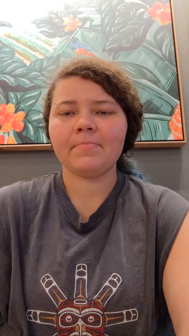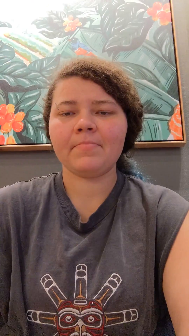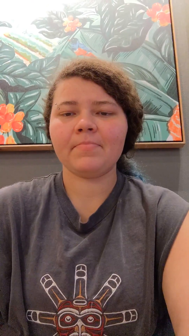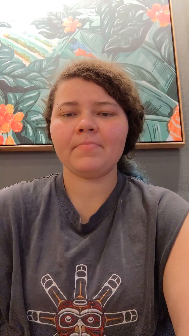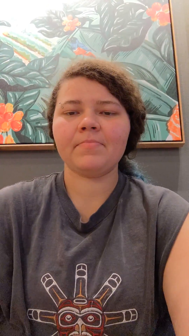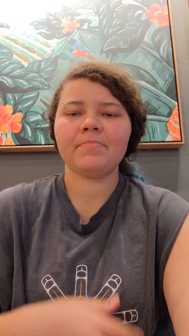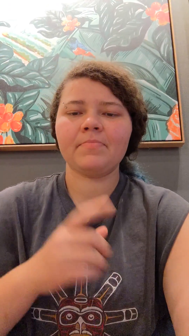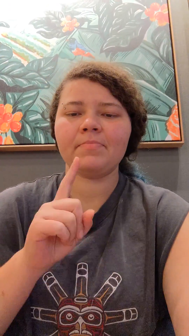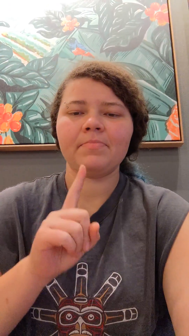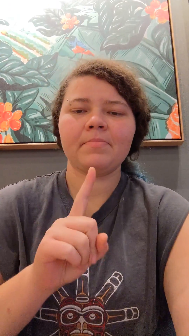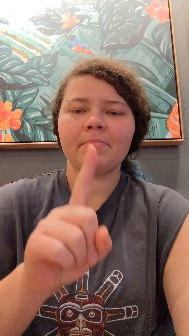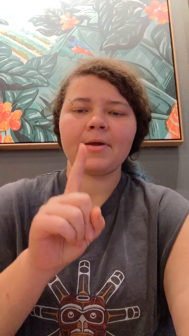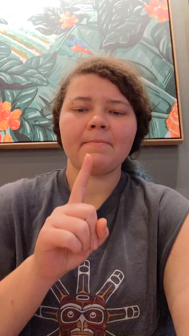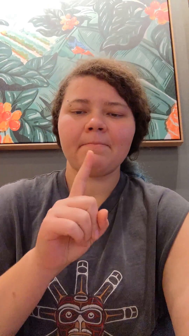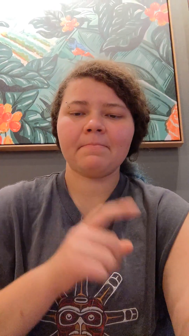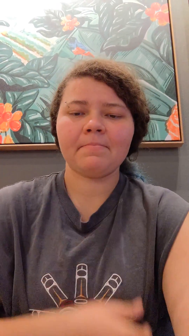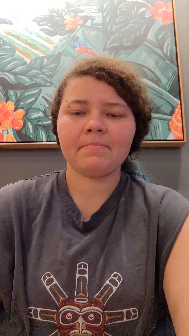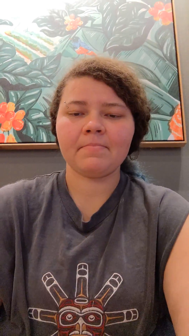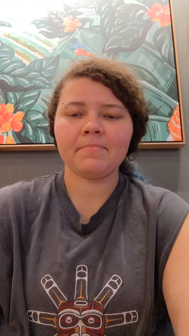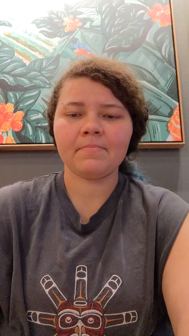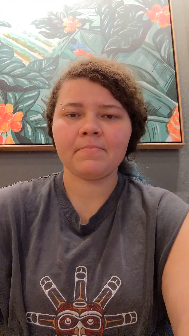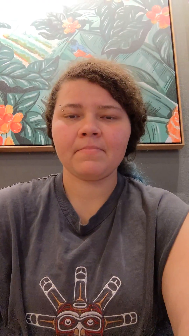bump